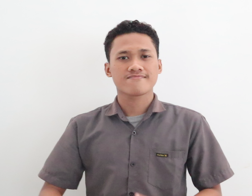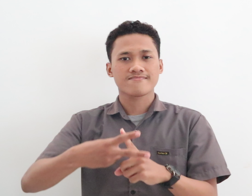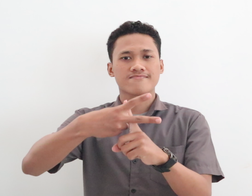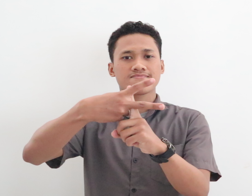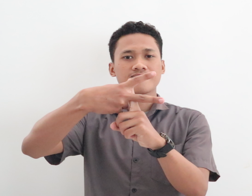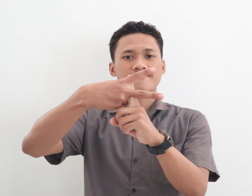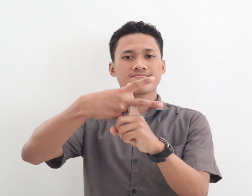F